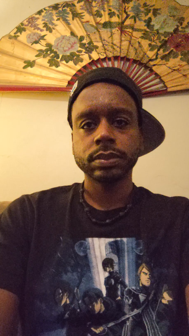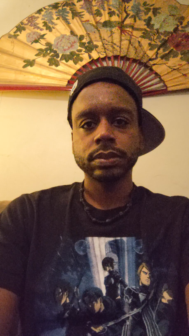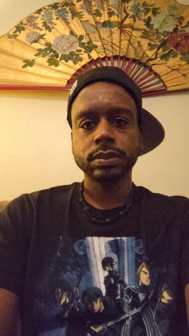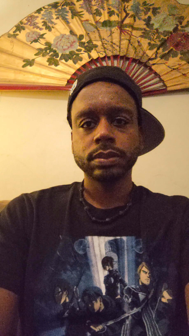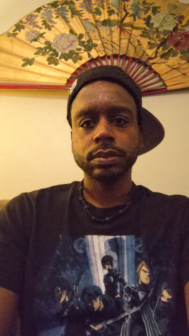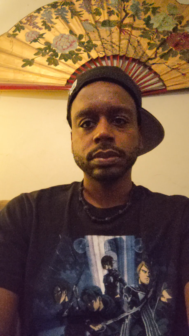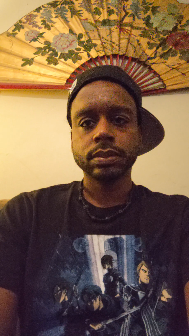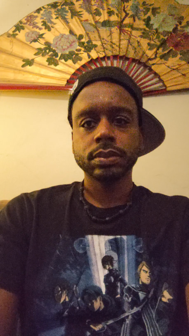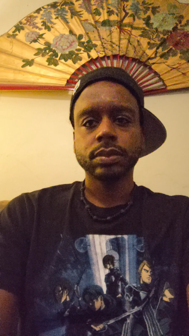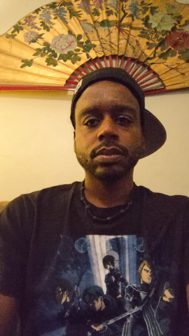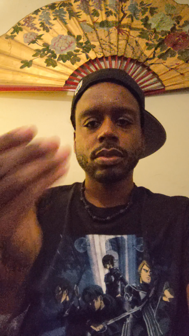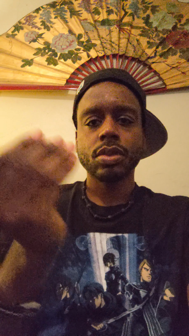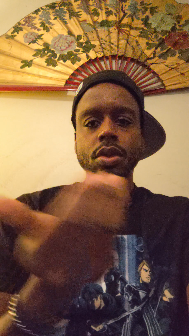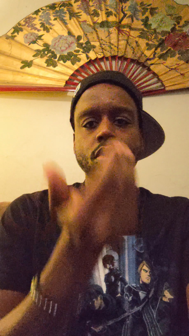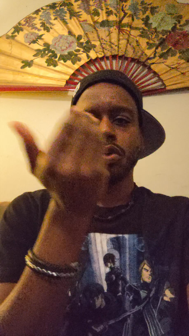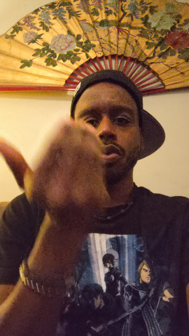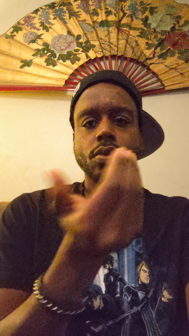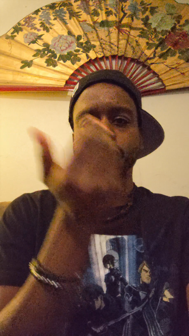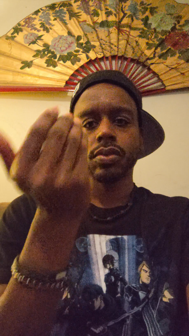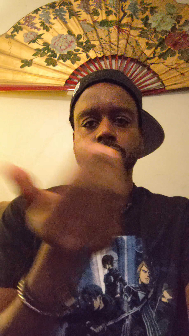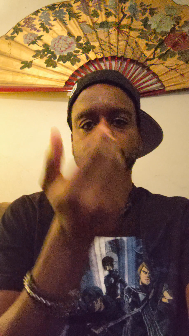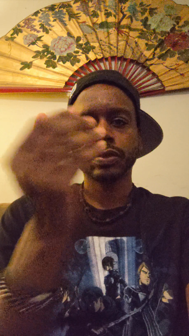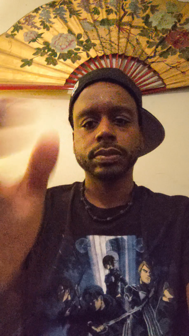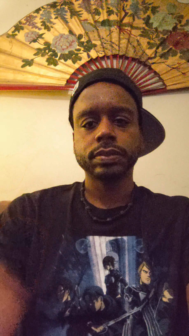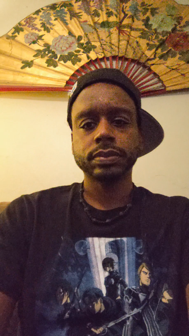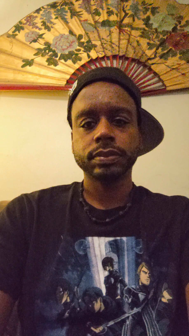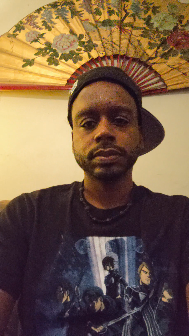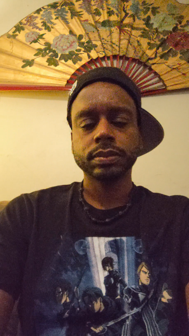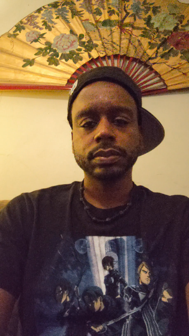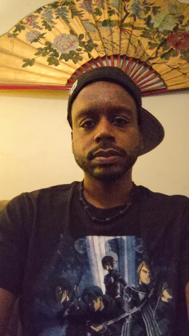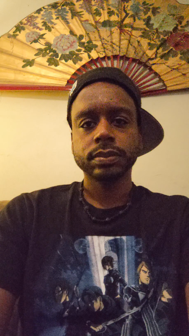new